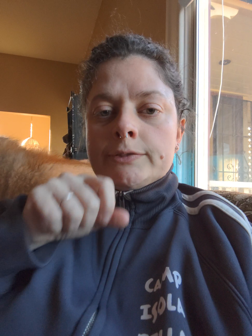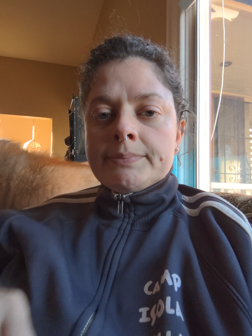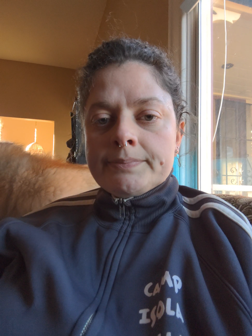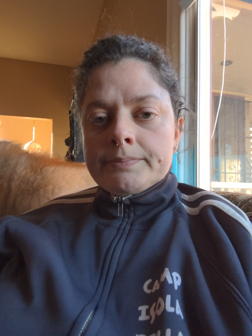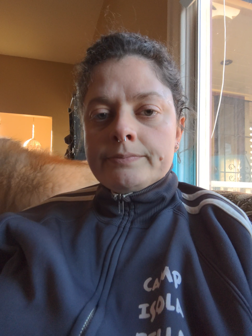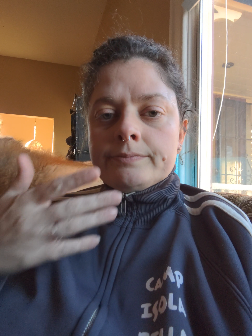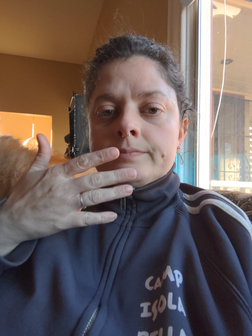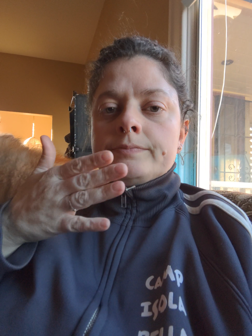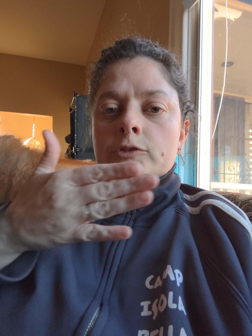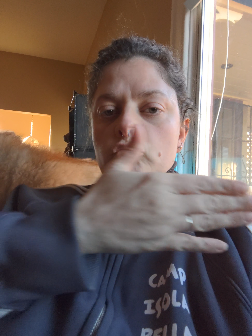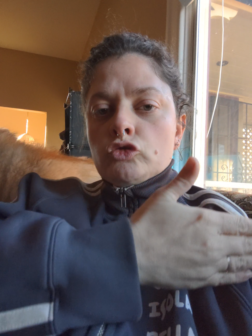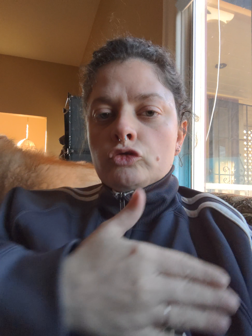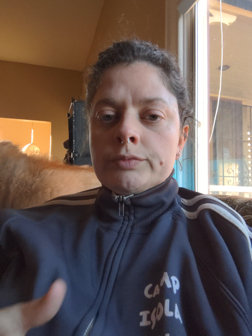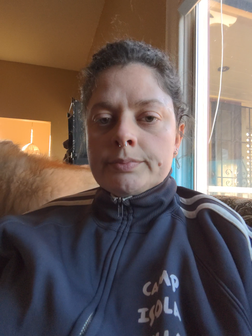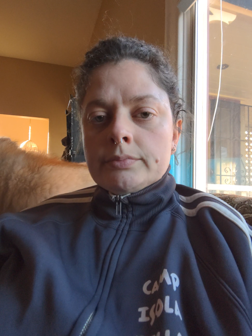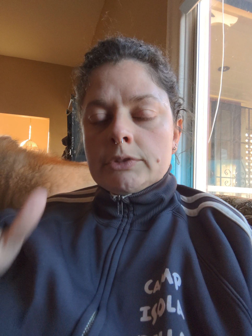fish